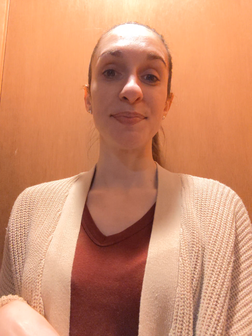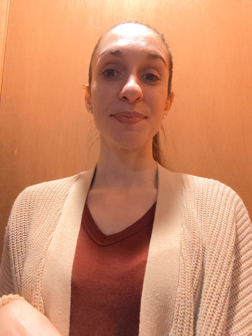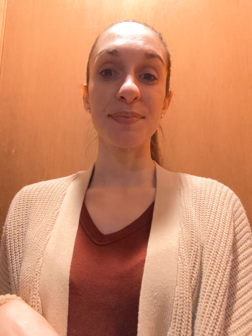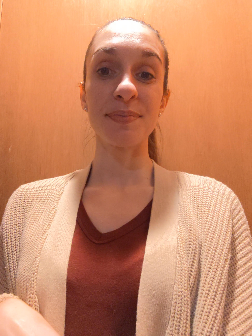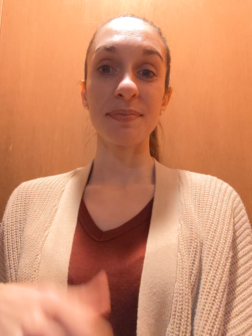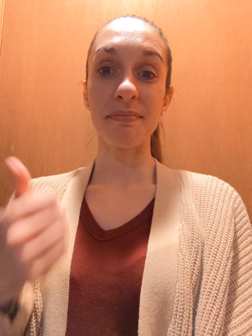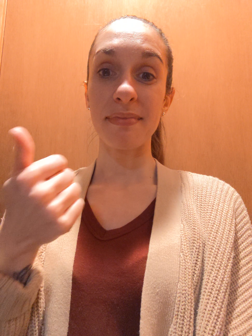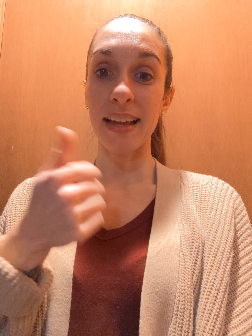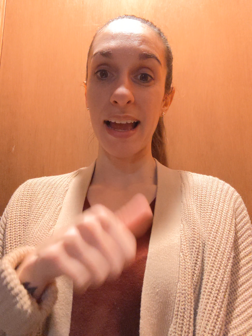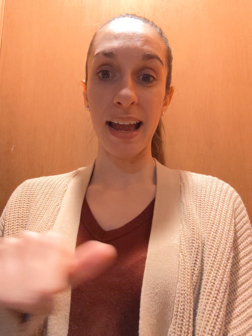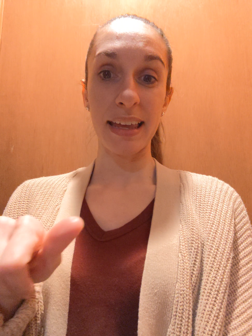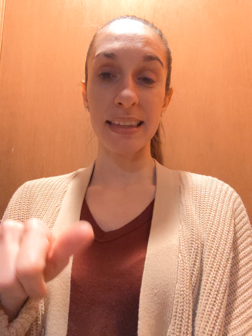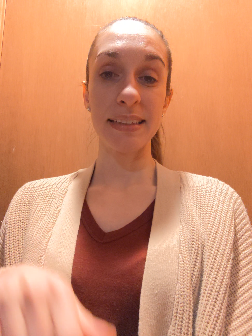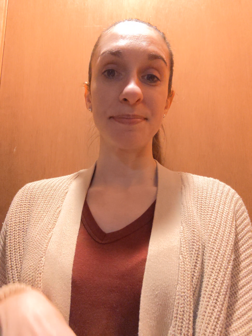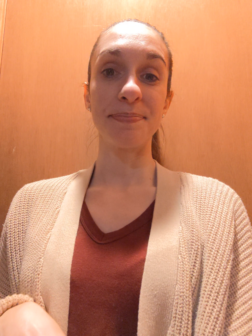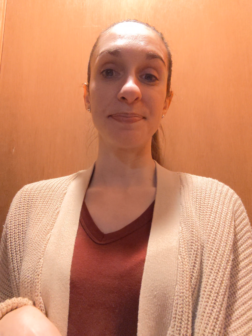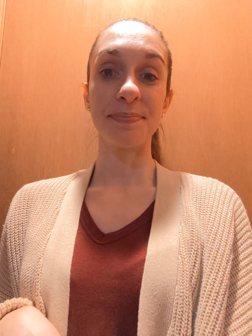any